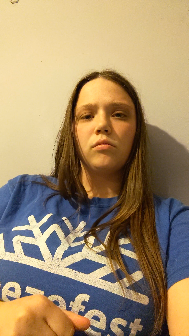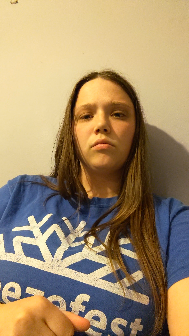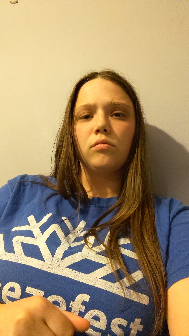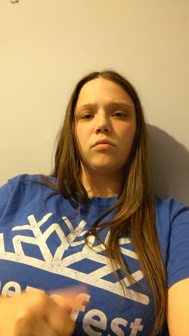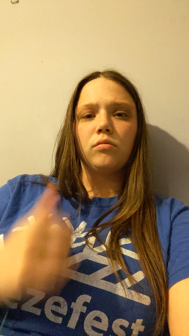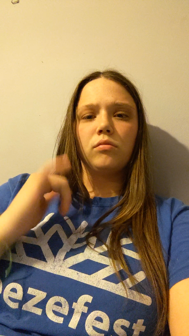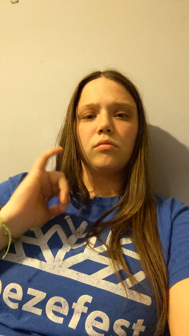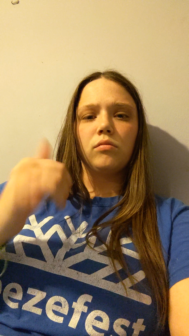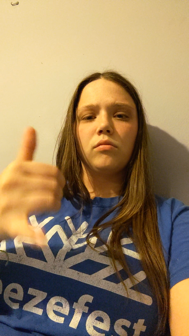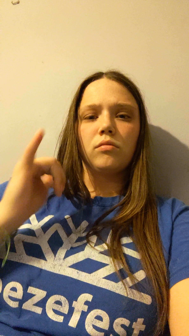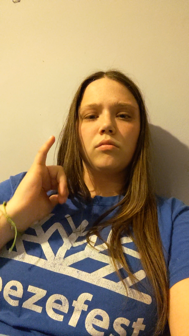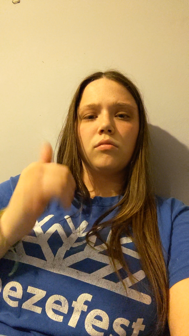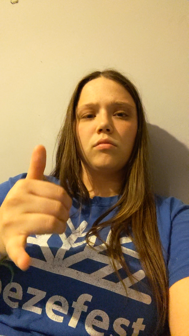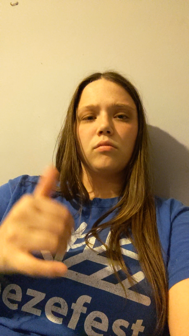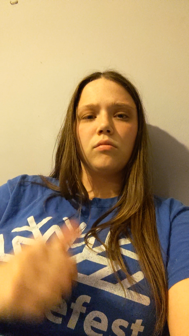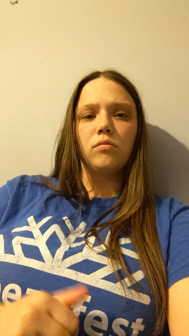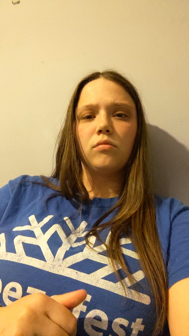rocking chair